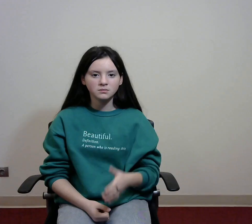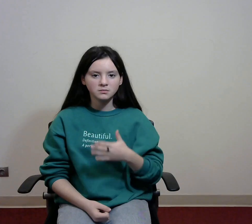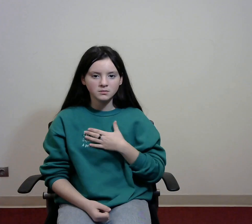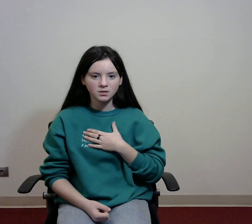mən